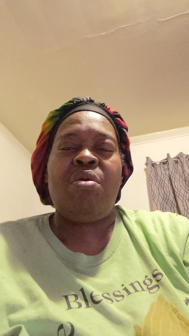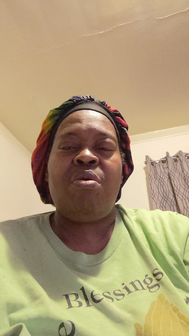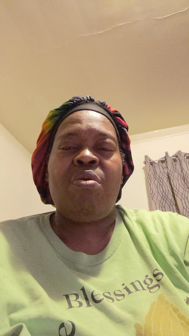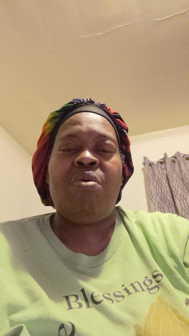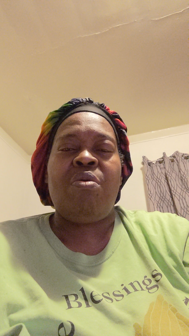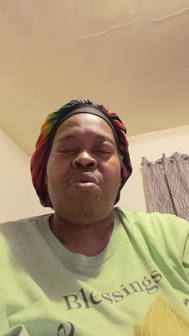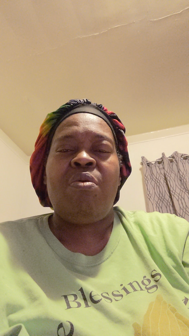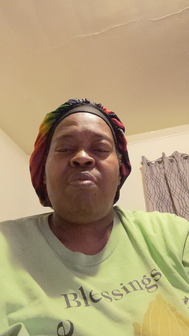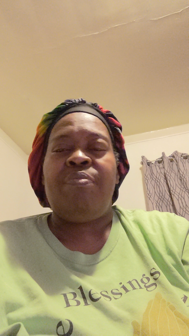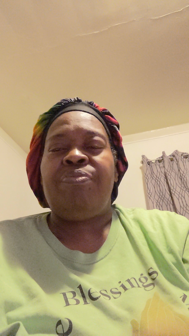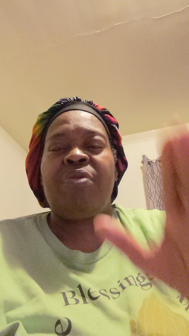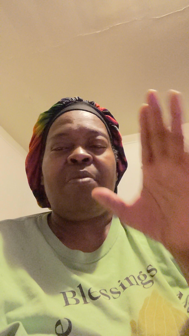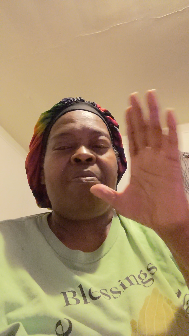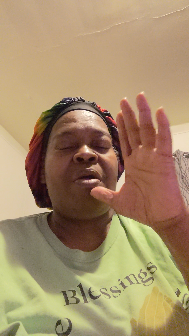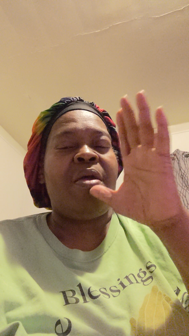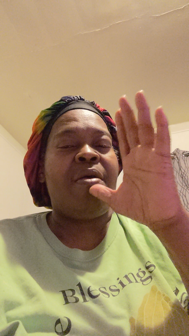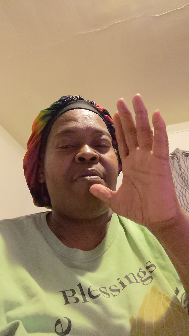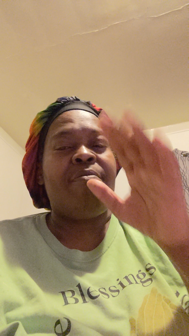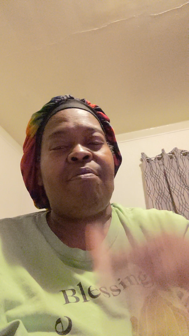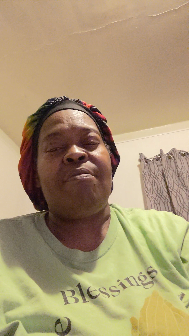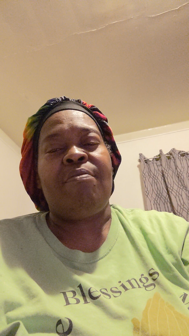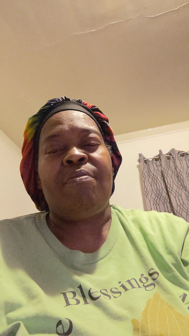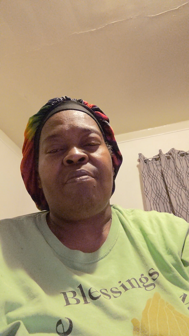mommy